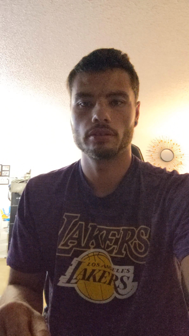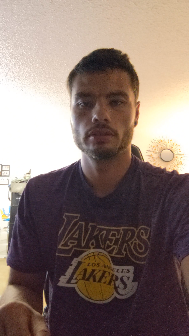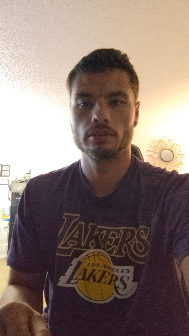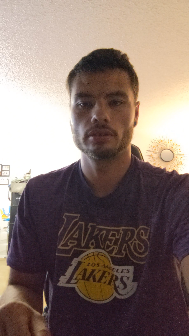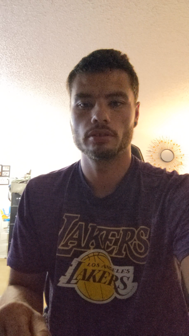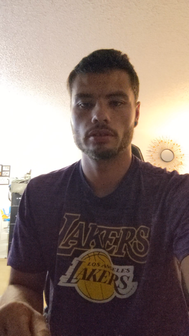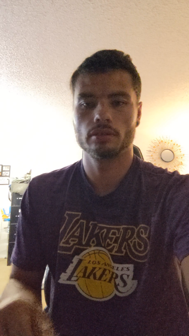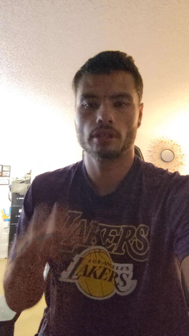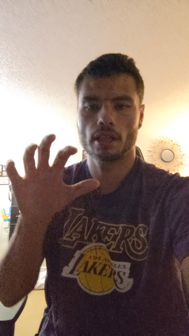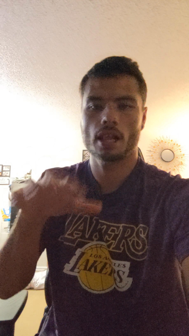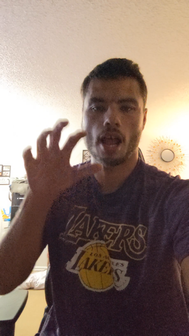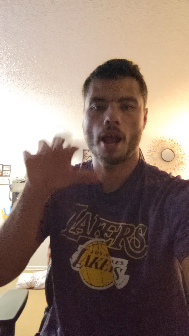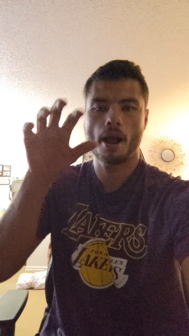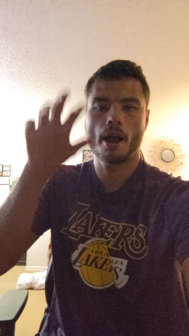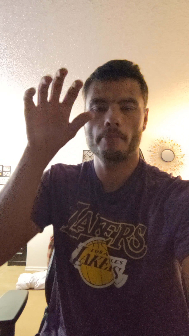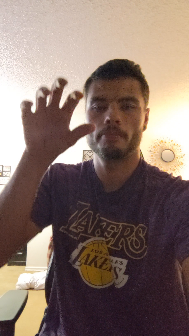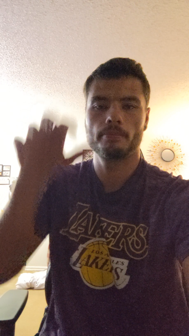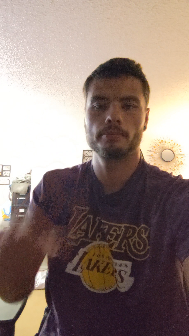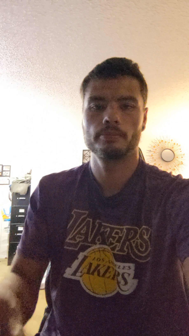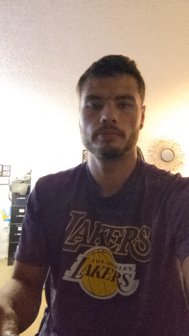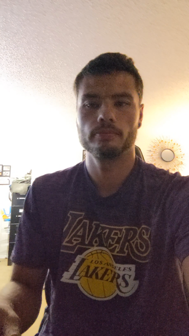climb